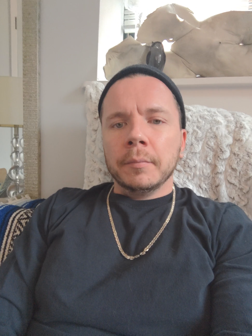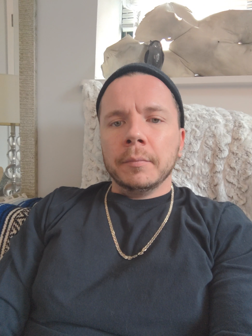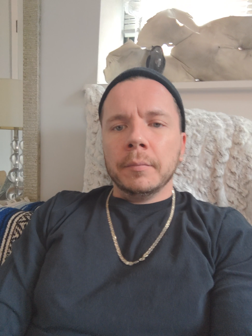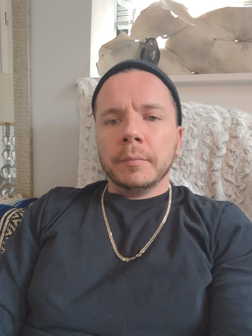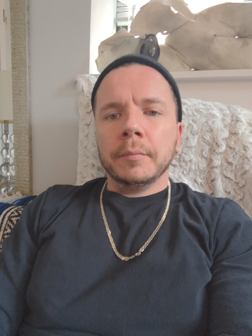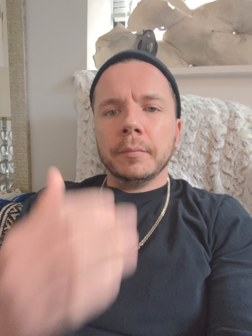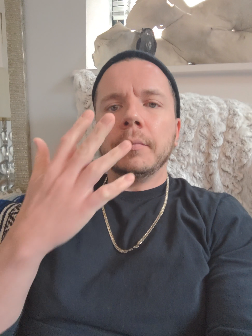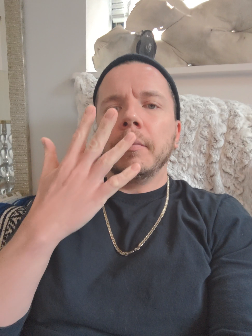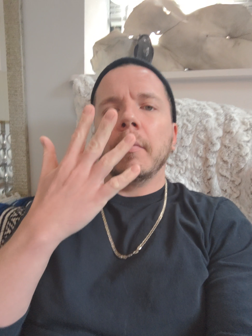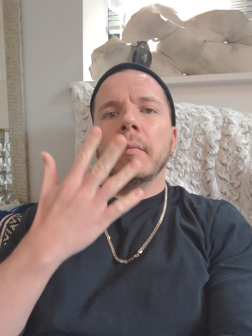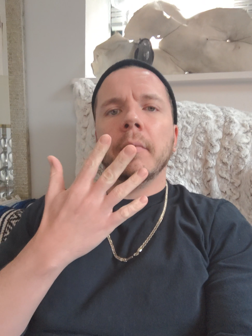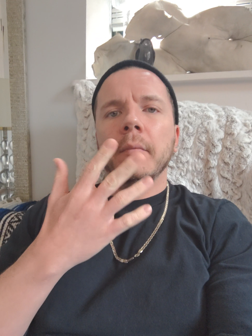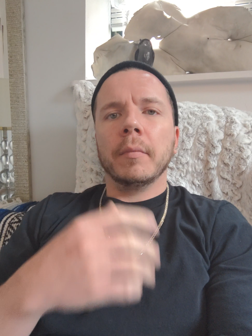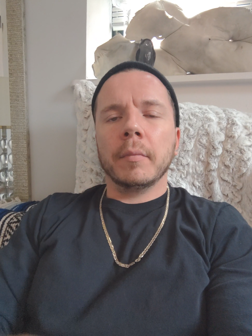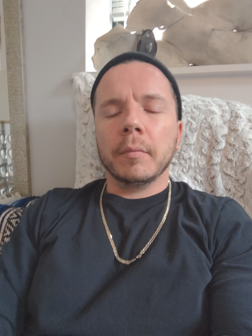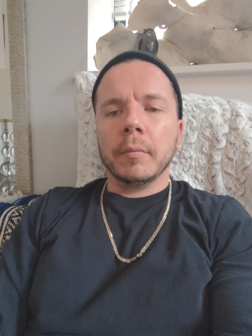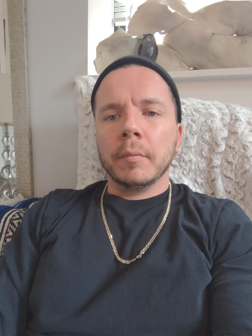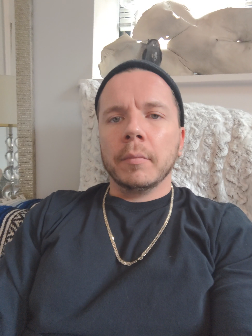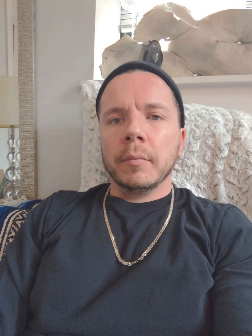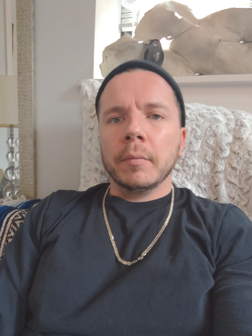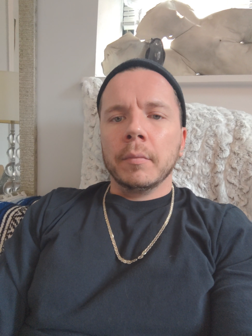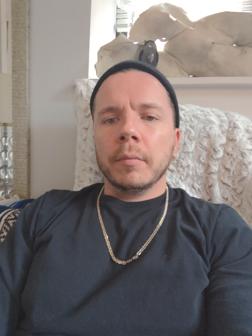sad